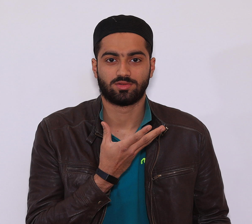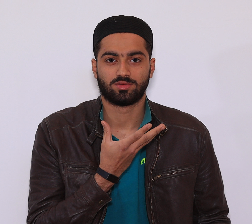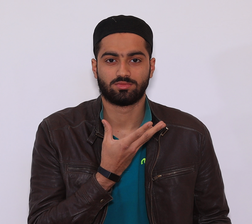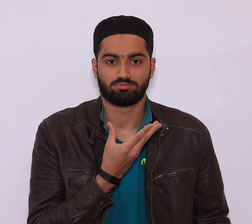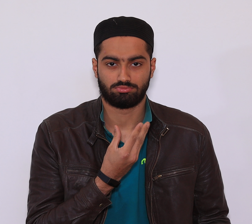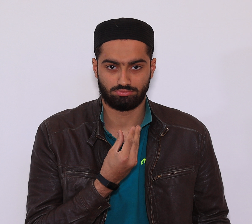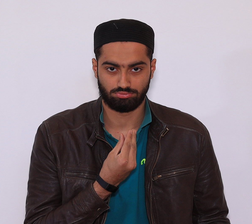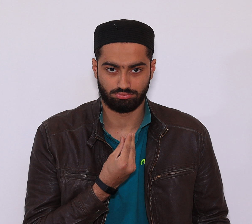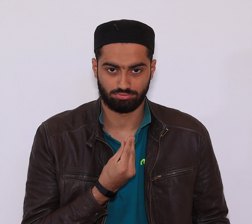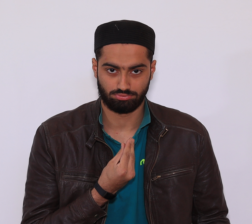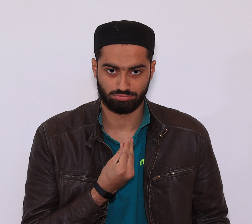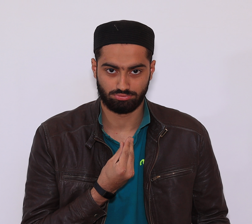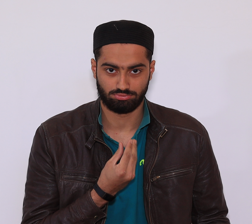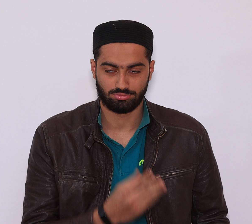sad